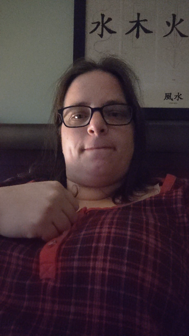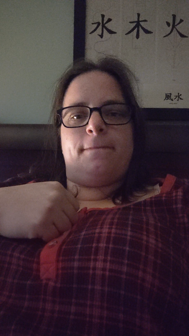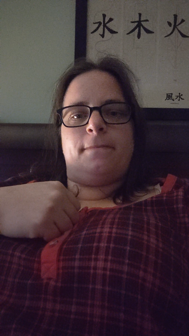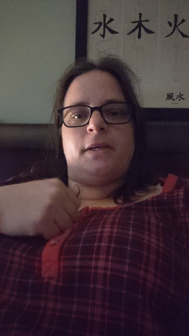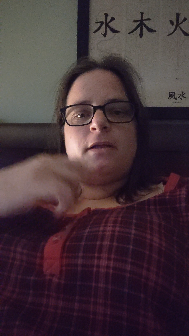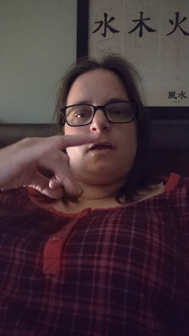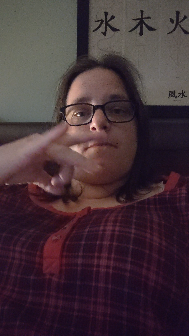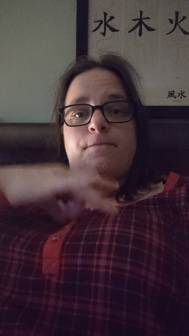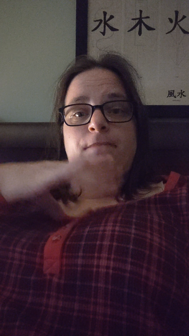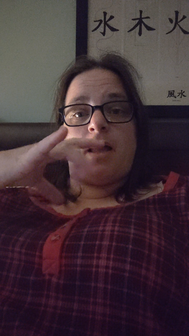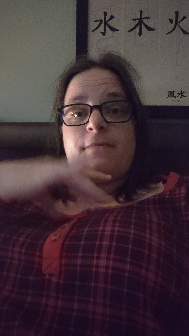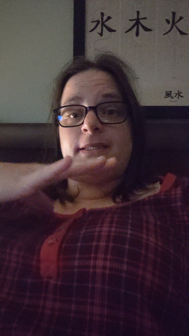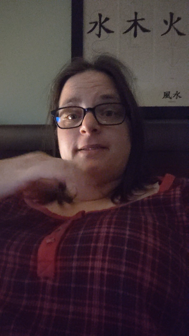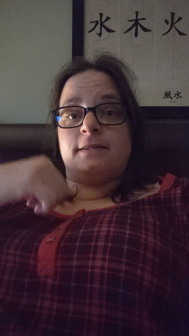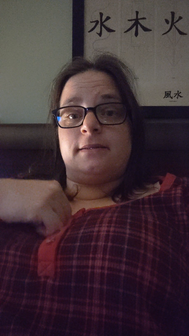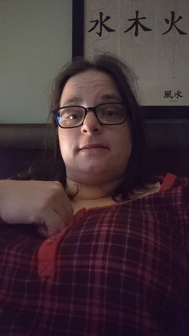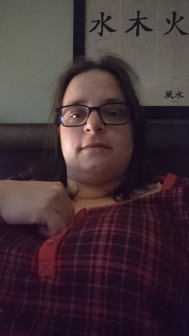pumpkin